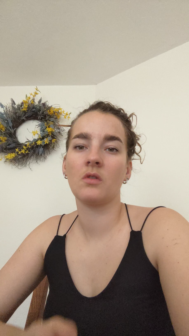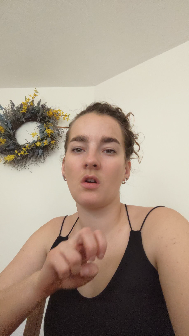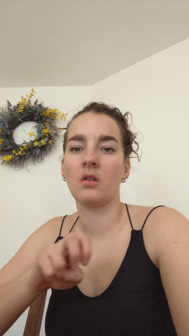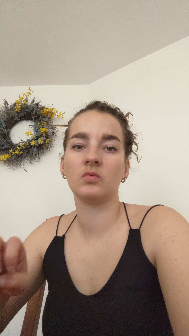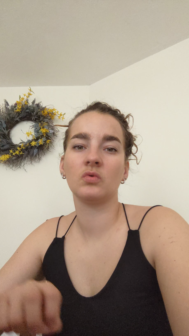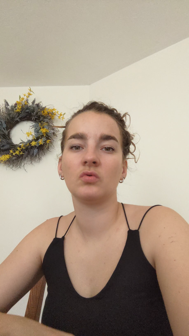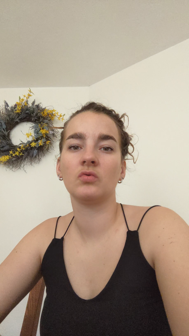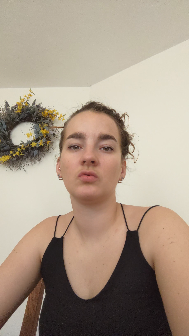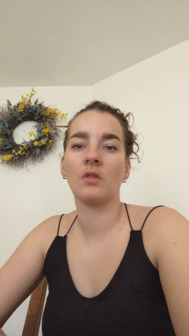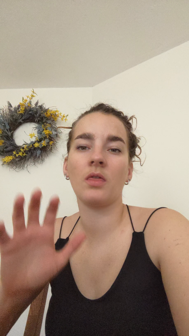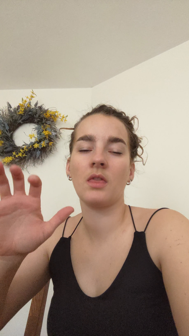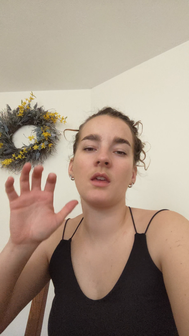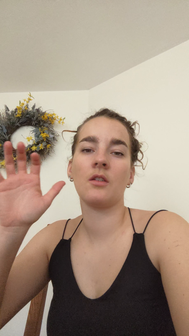ladder